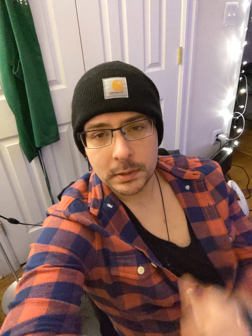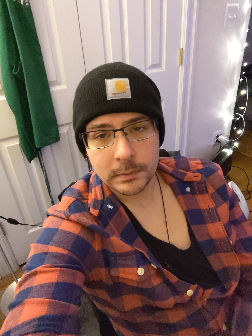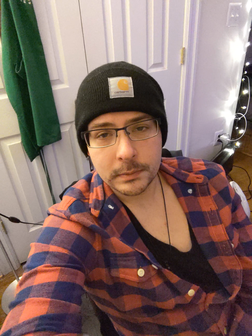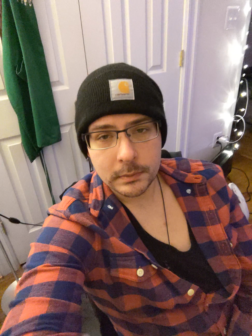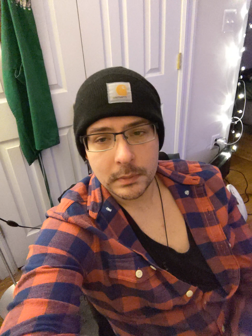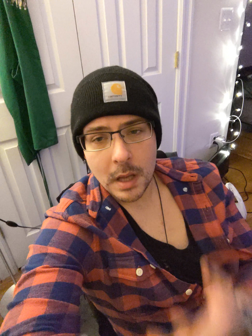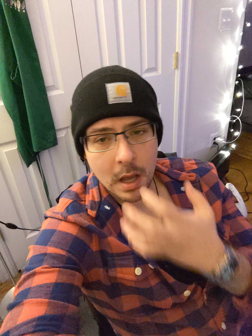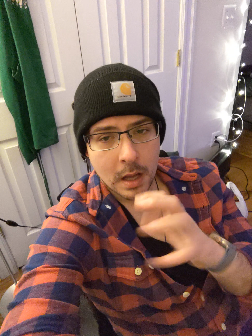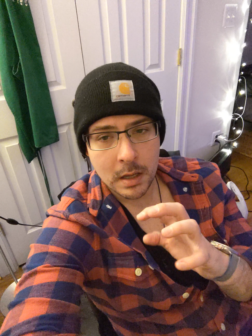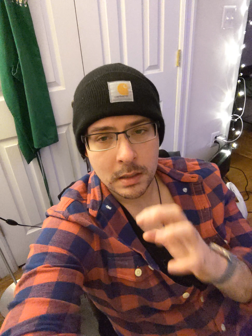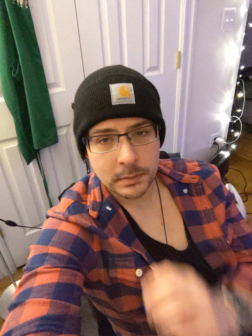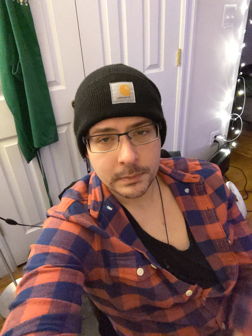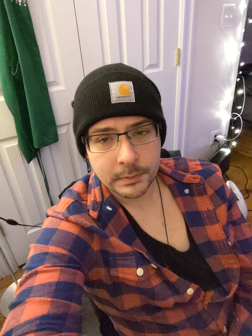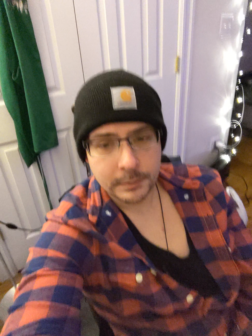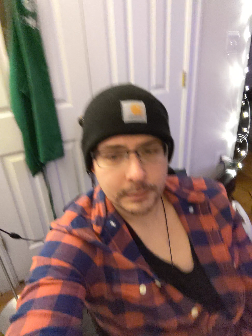hot